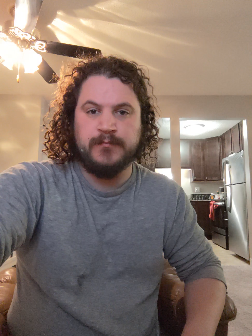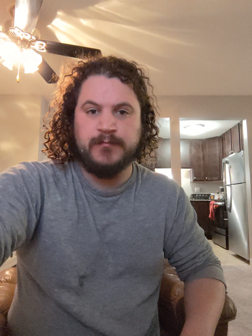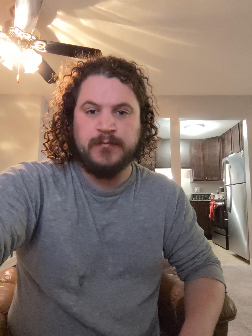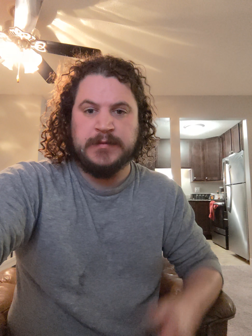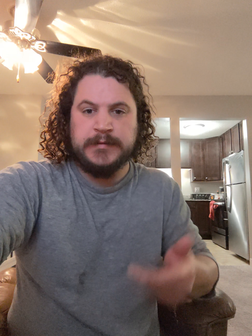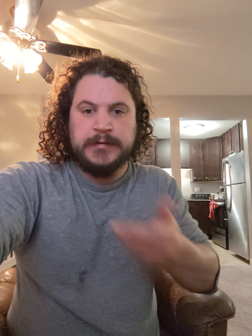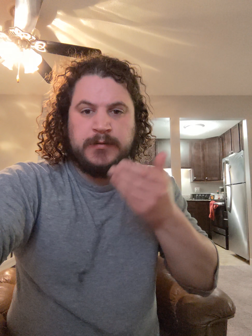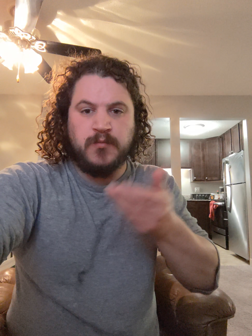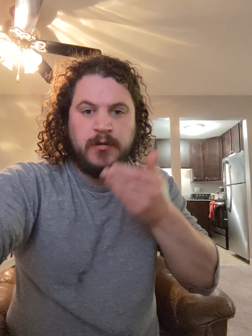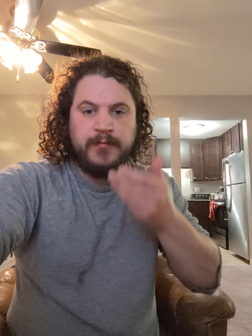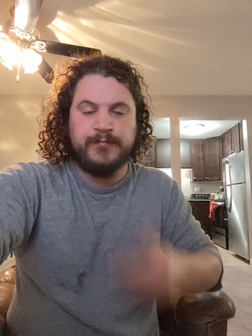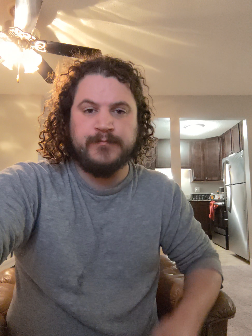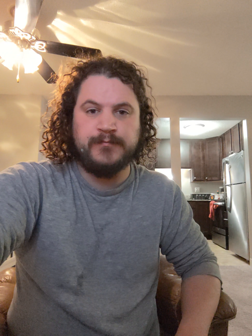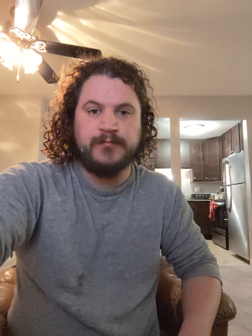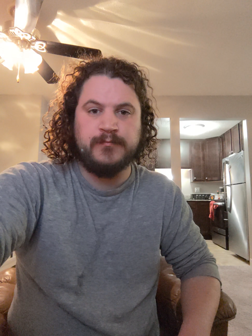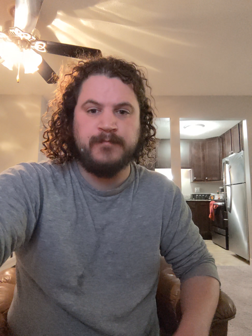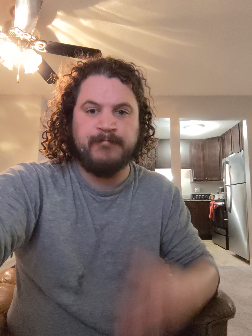cereal